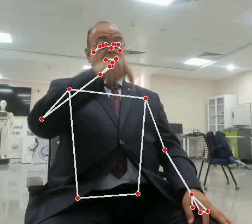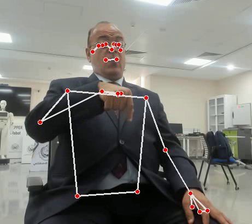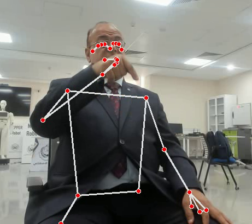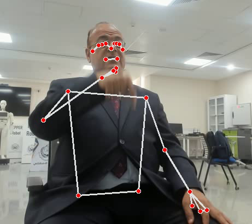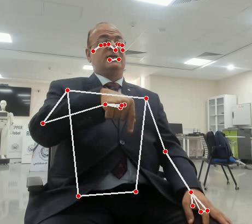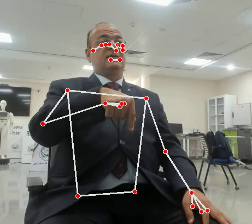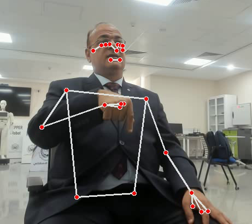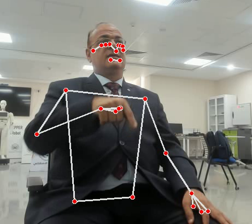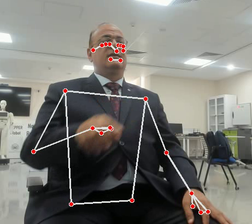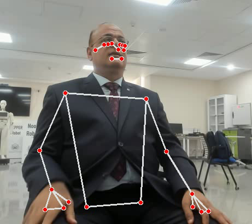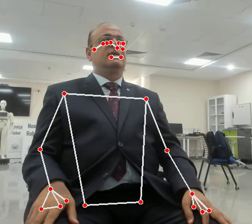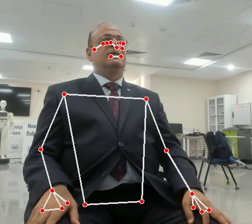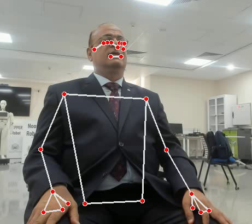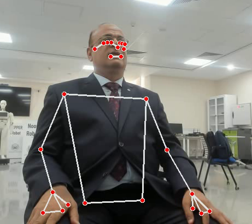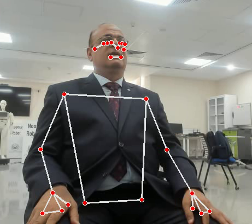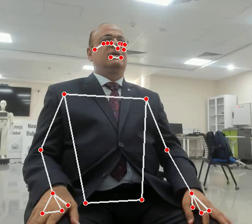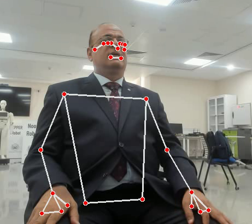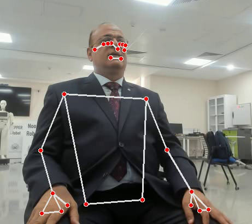delwaty